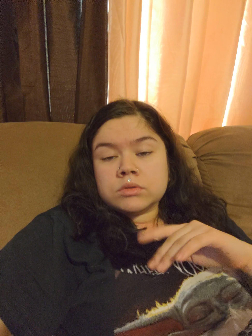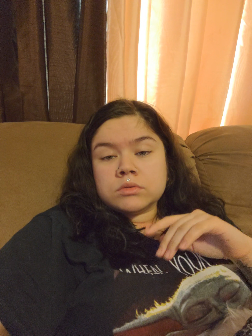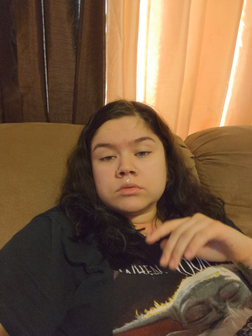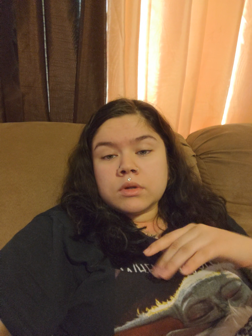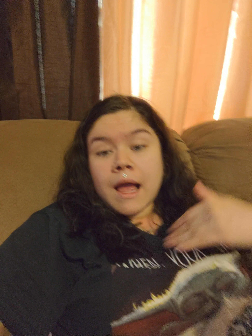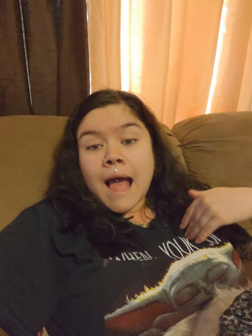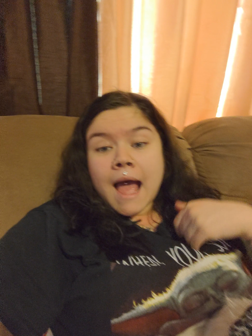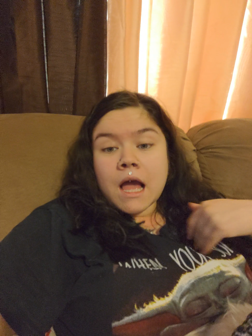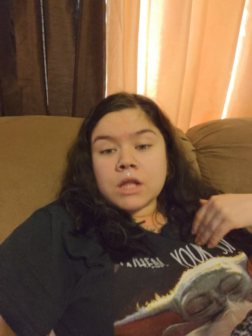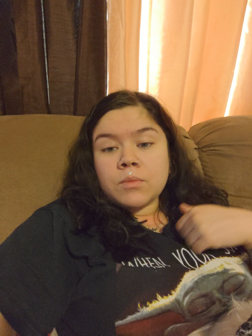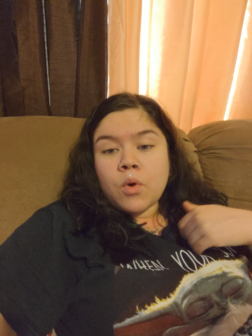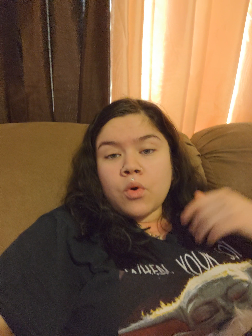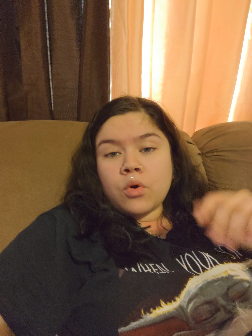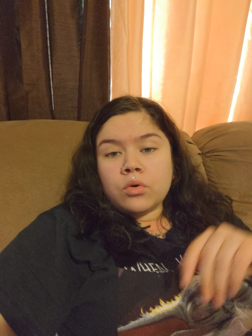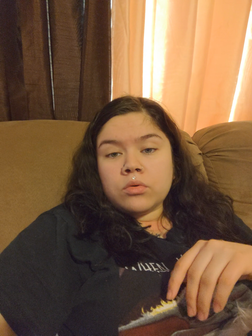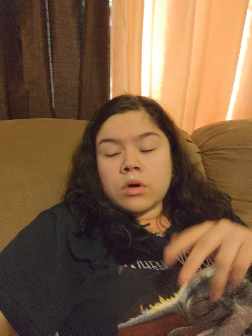animal